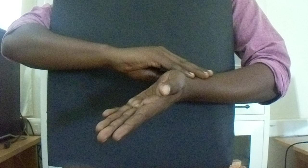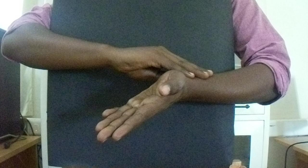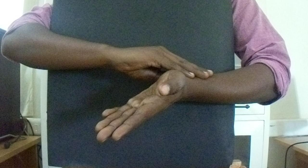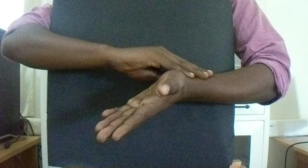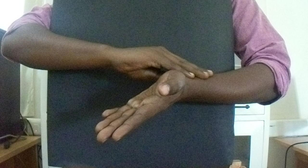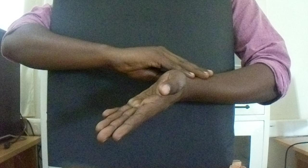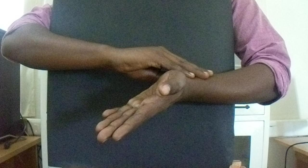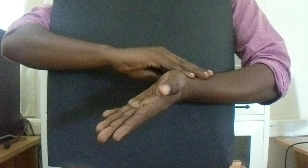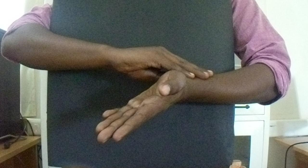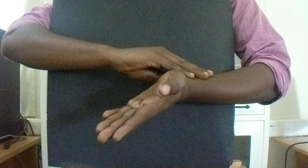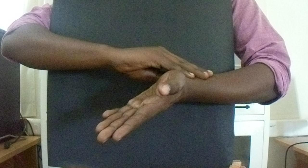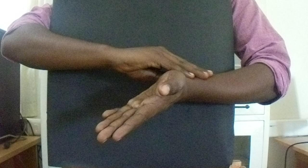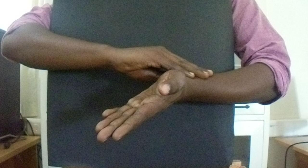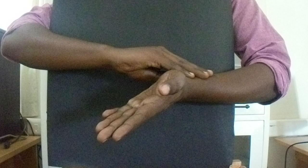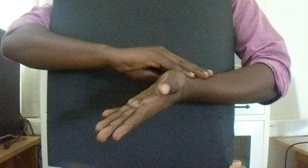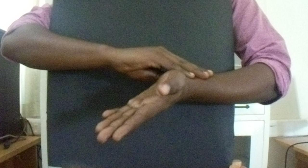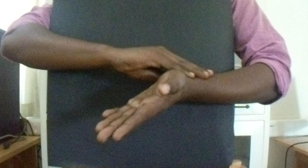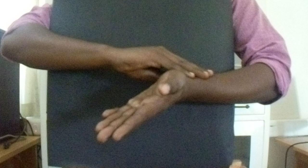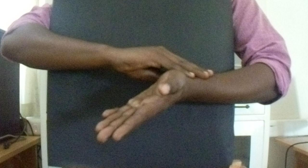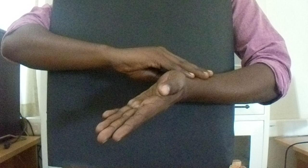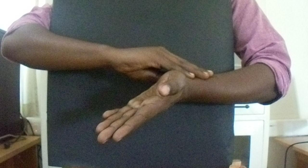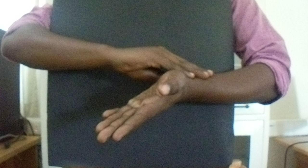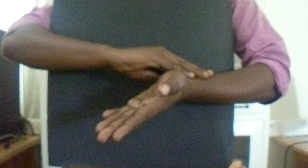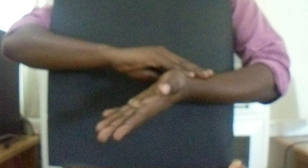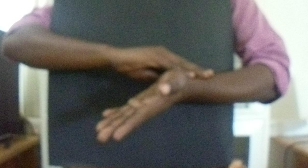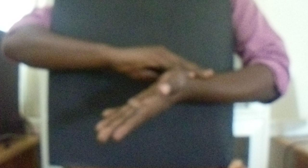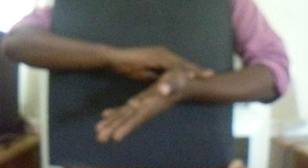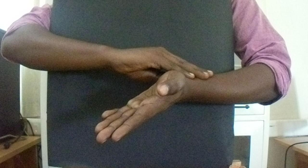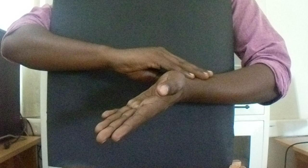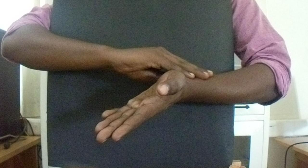doctor